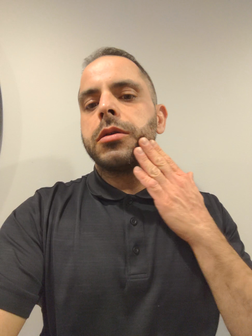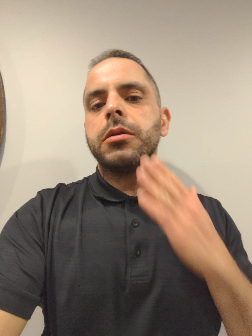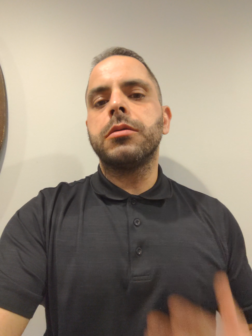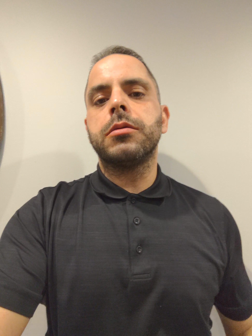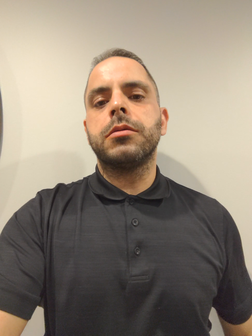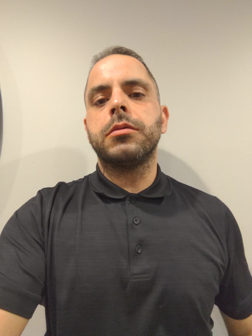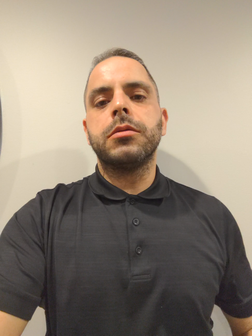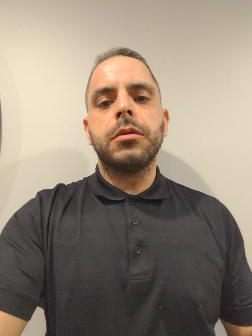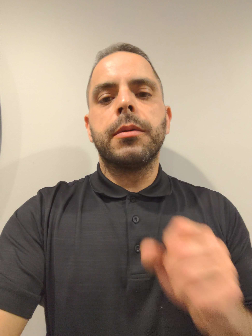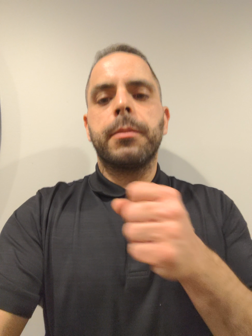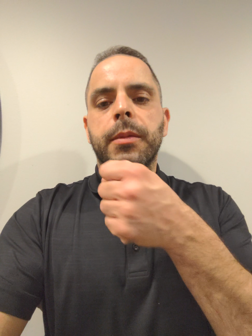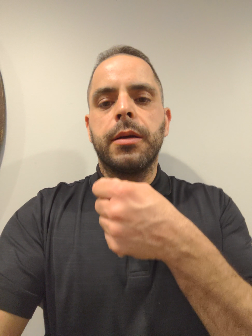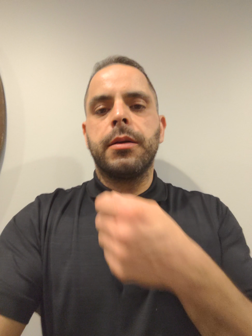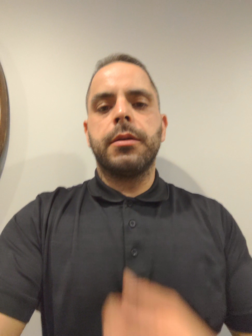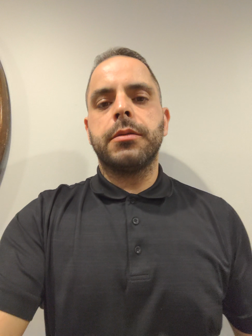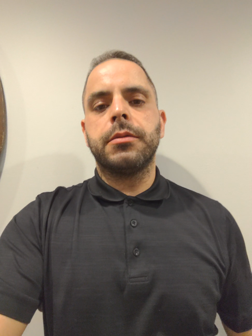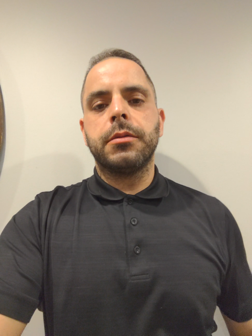make